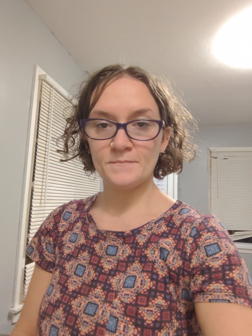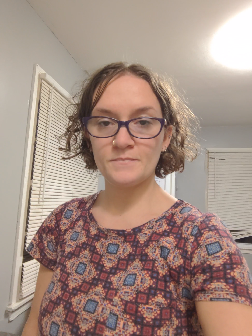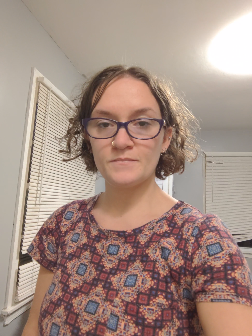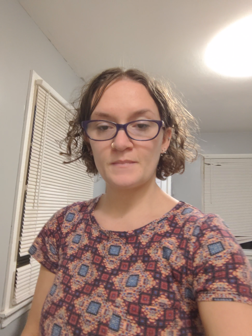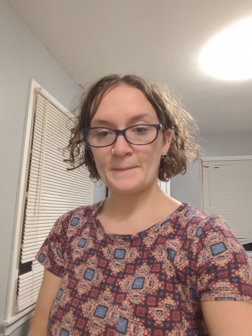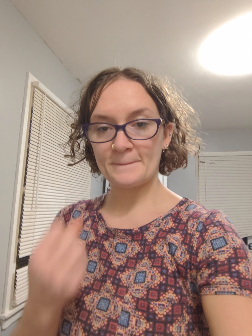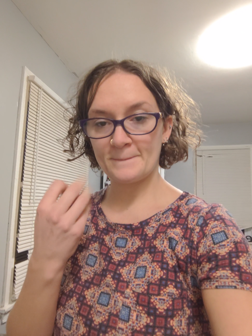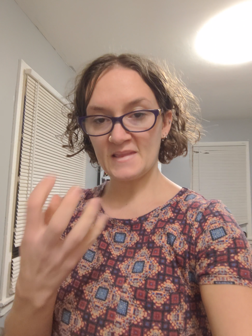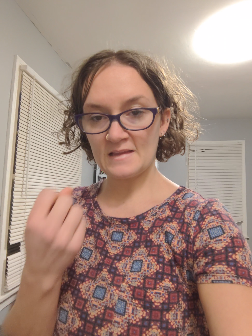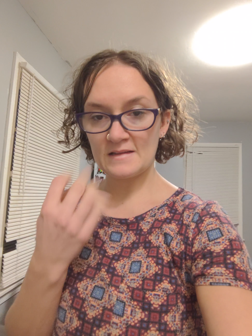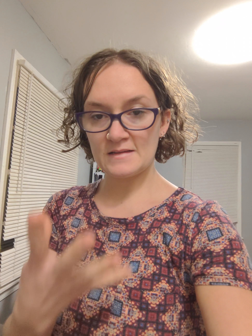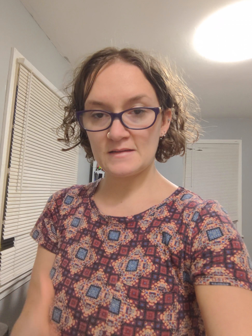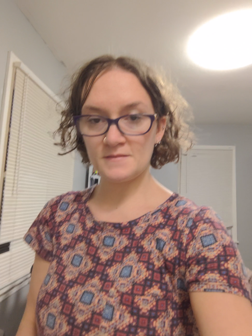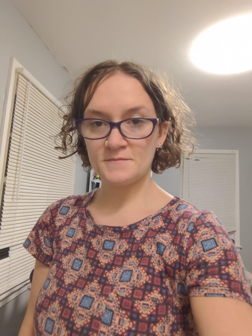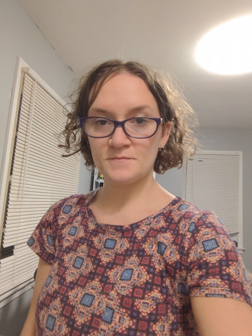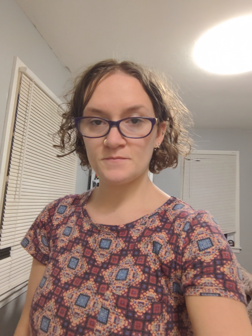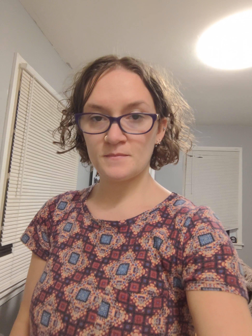many